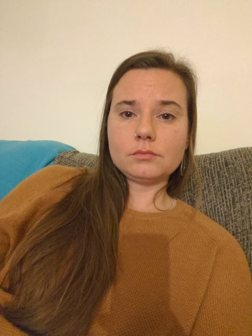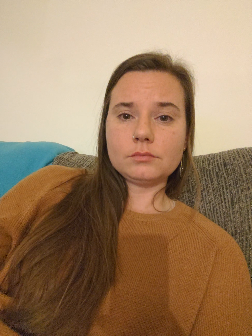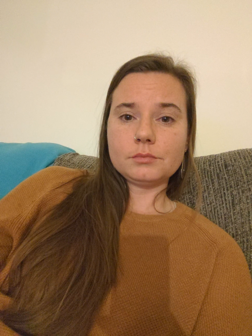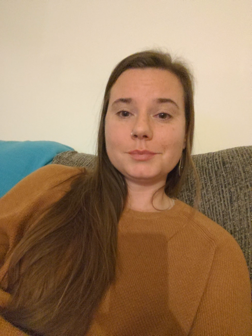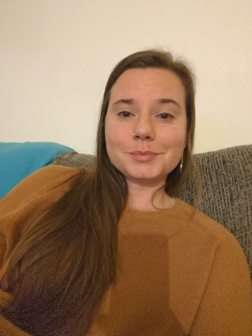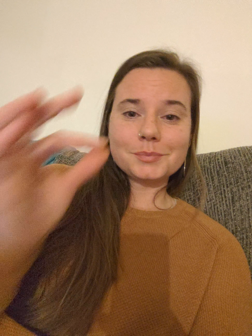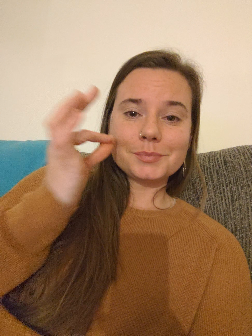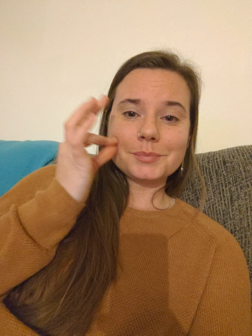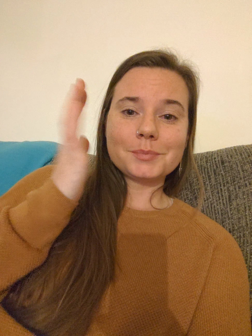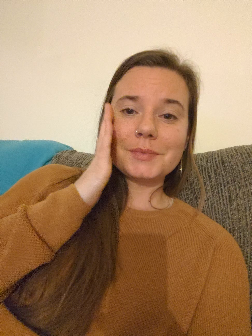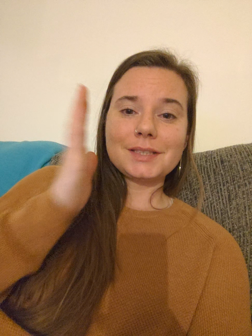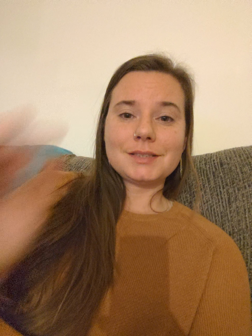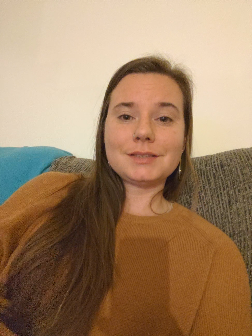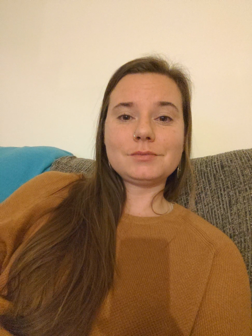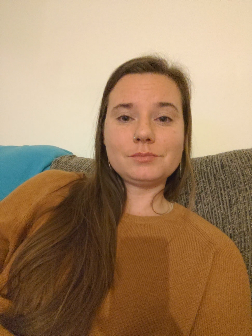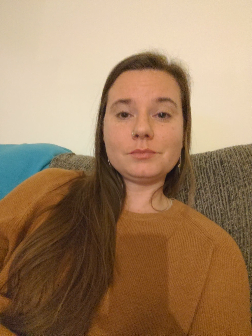bee